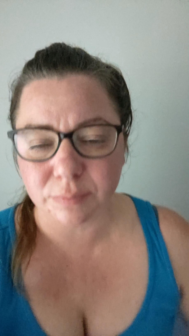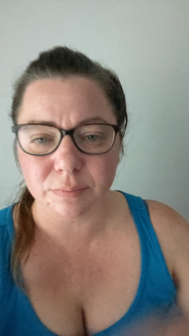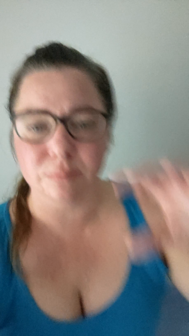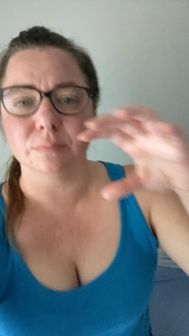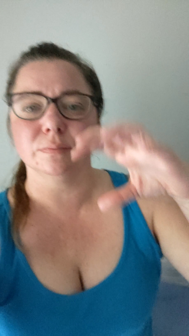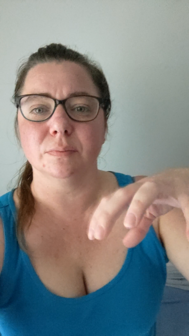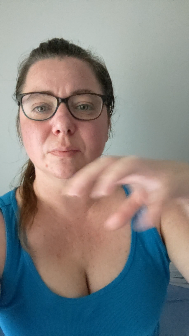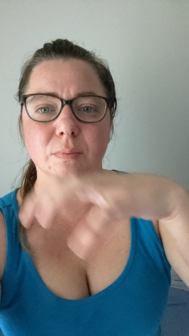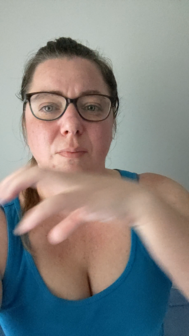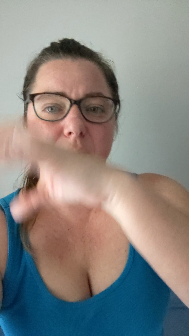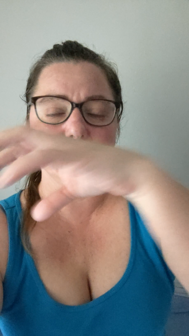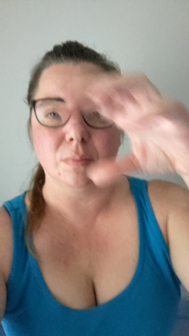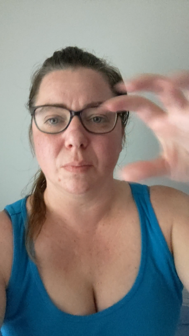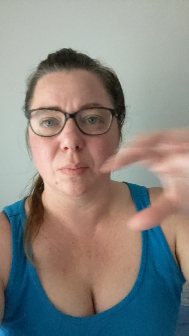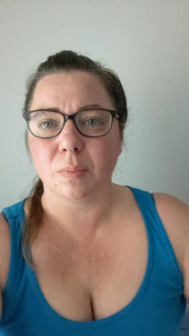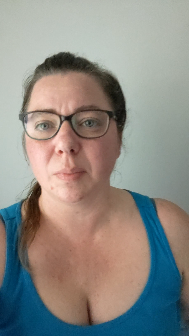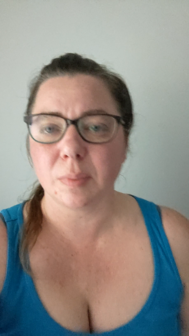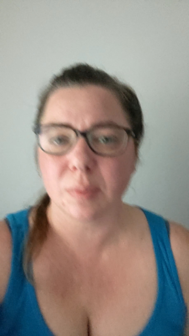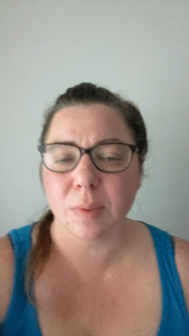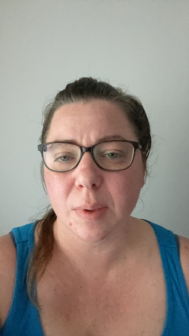block